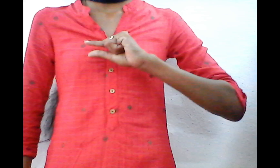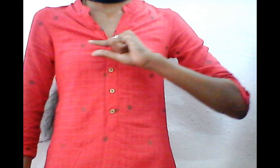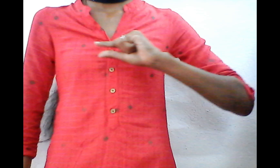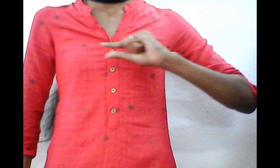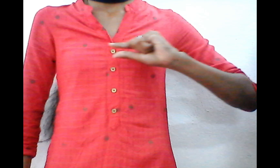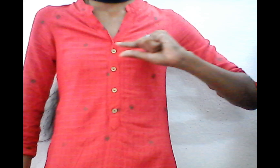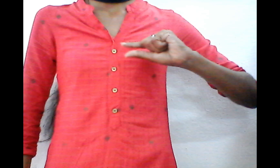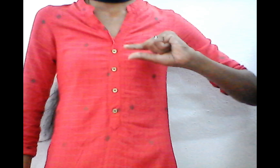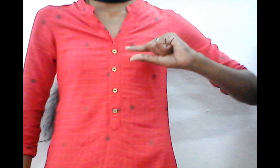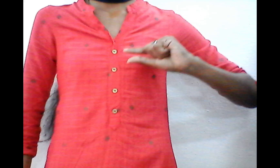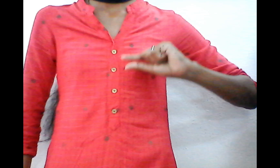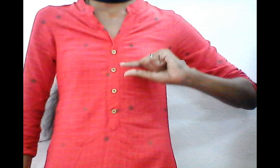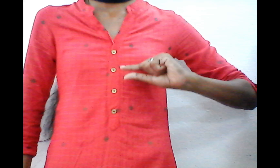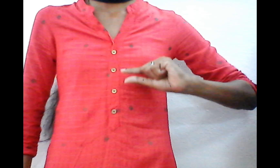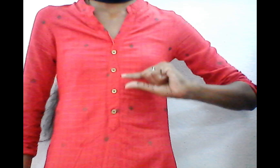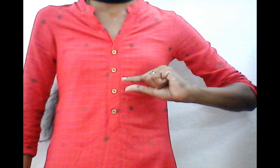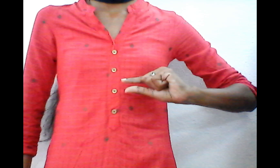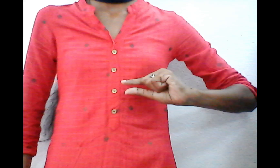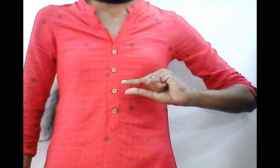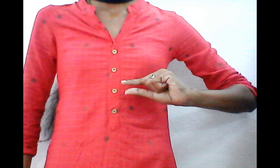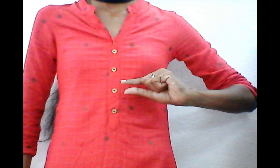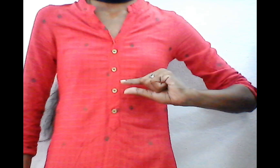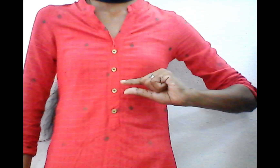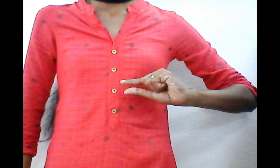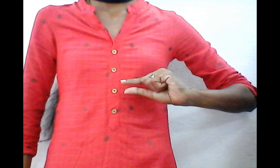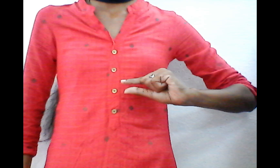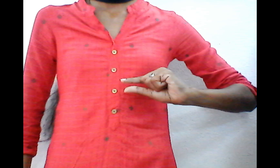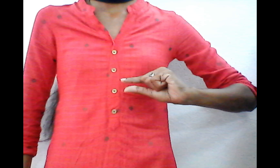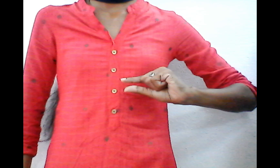ഊ